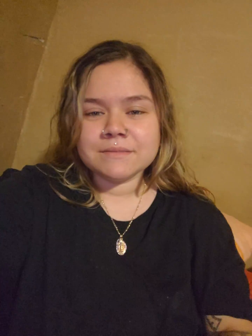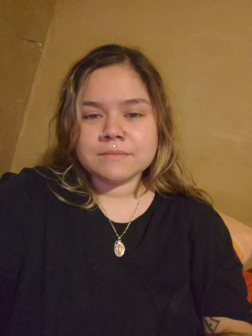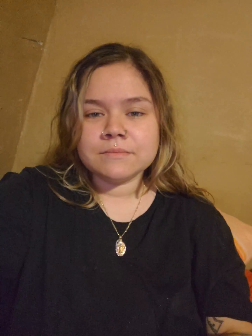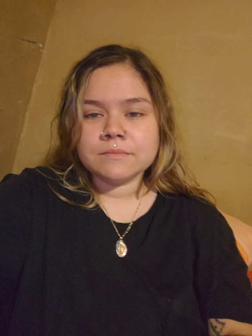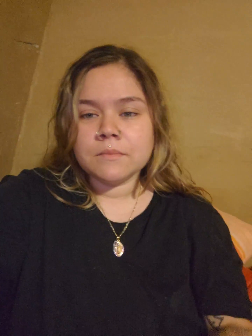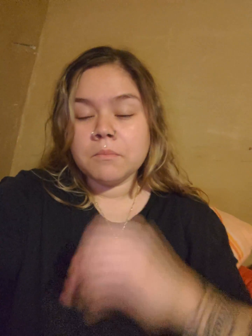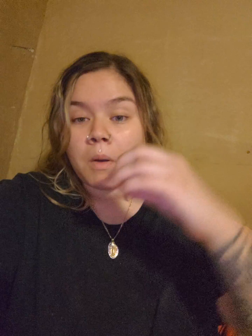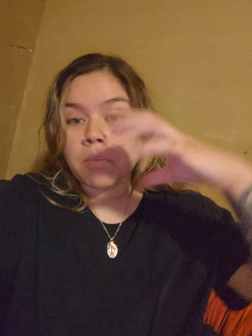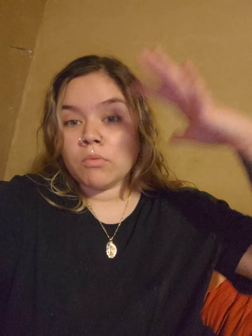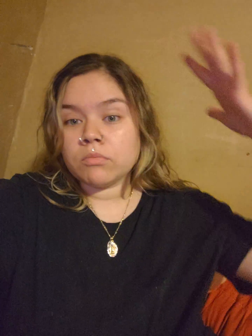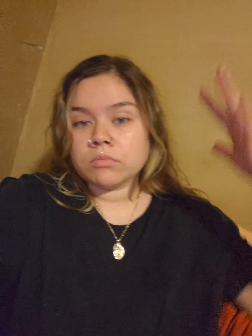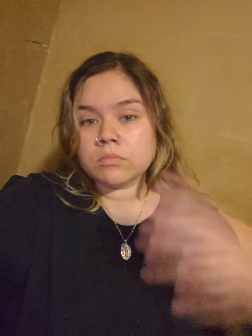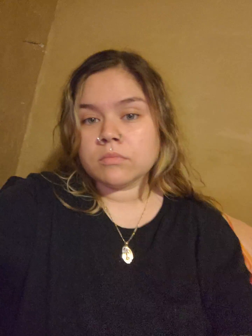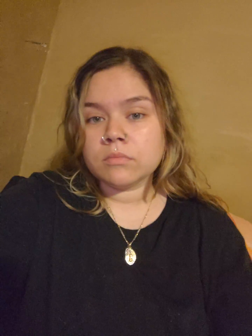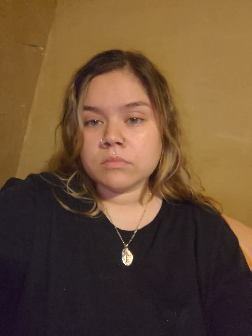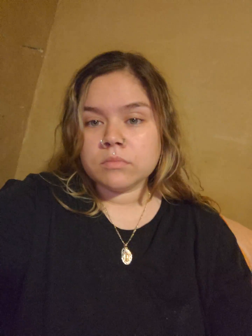bubbles